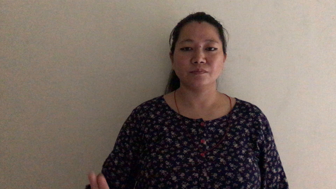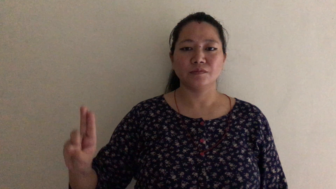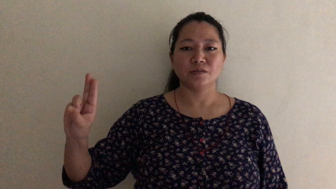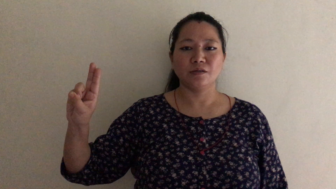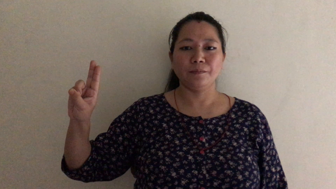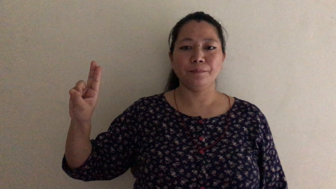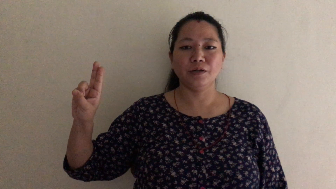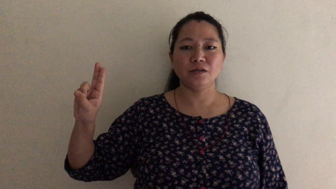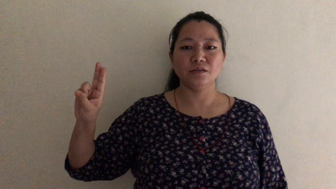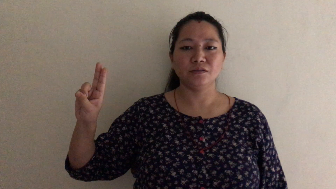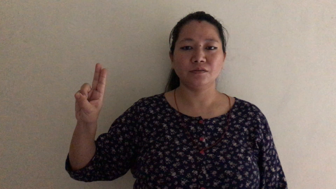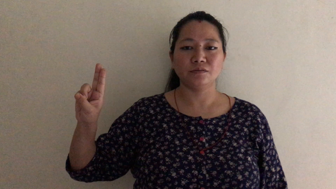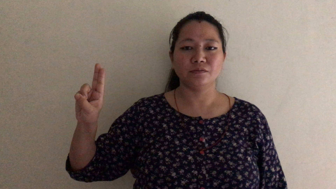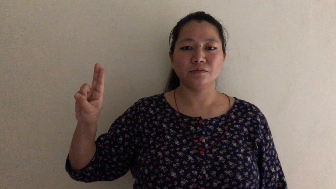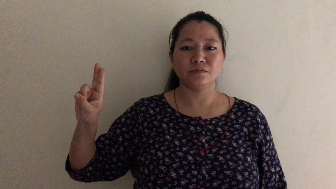भ